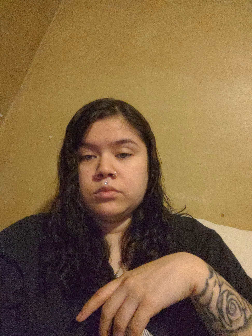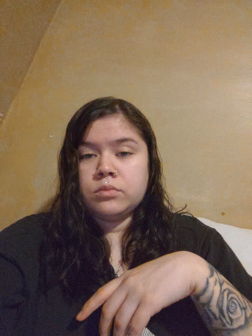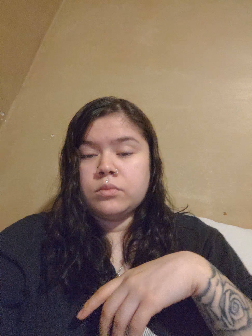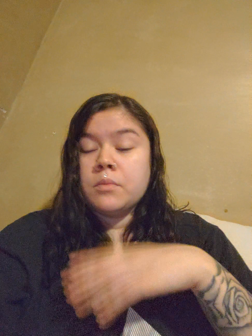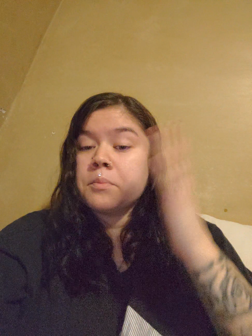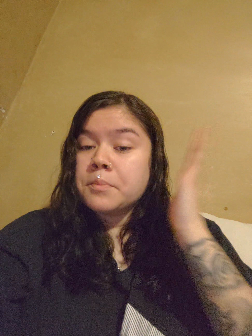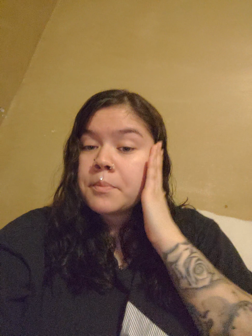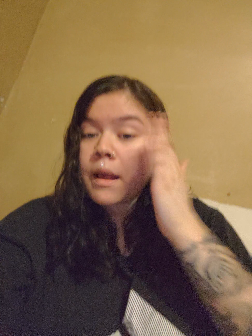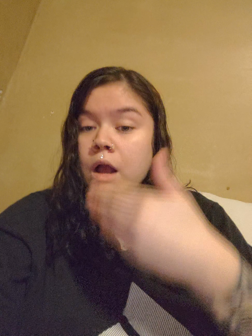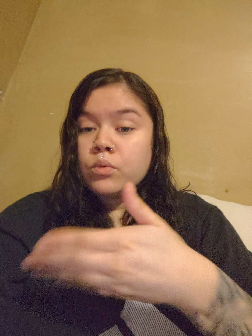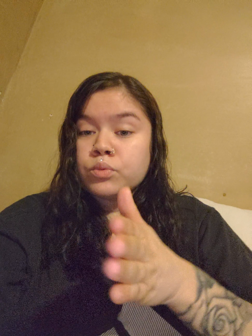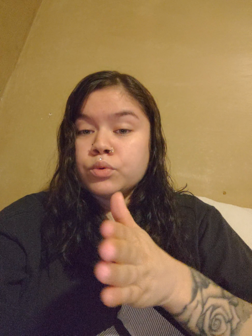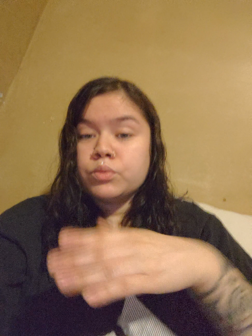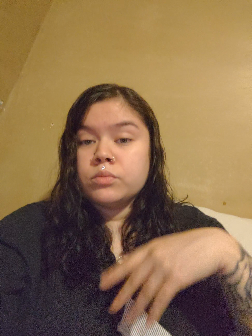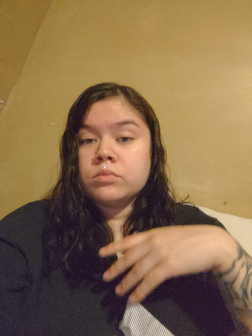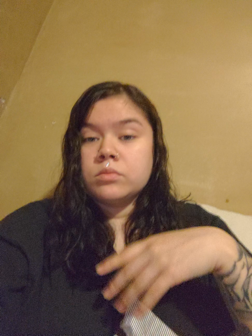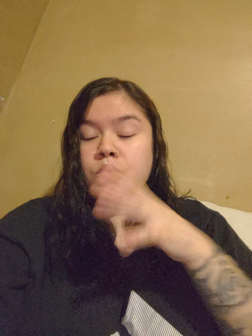bedroom